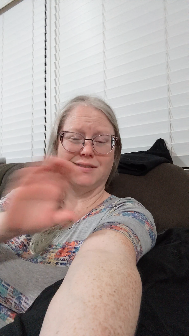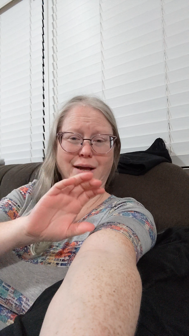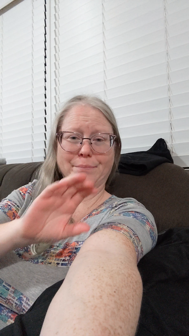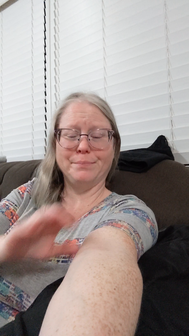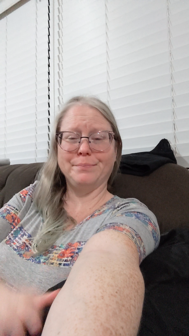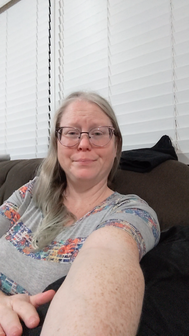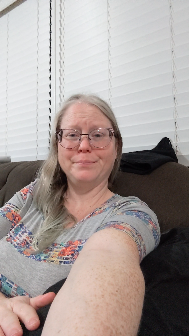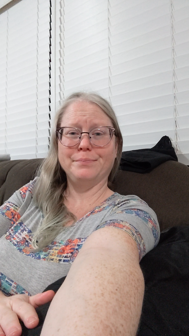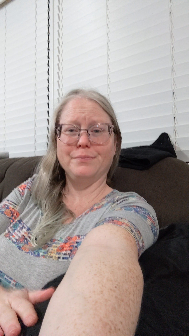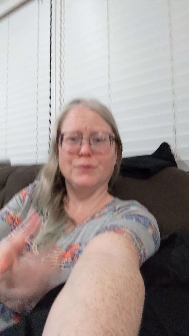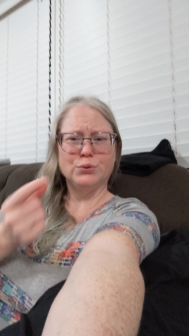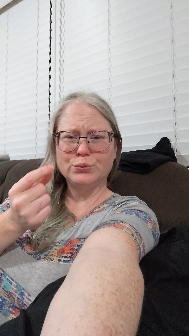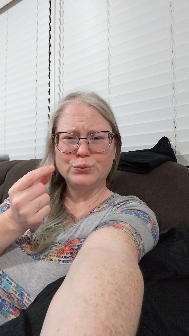do